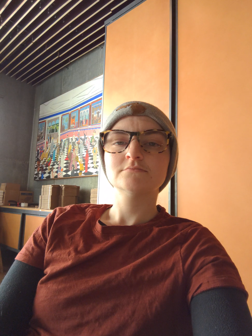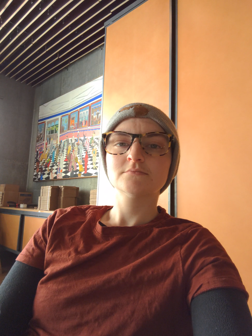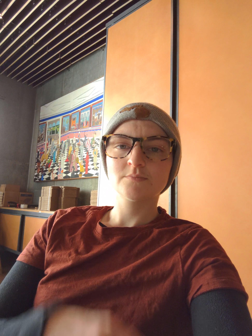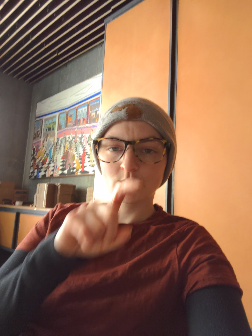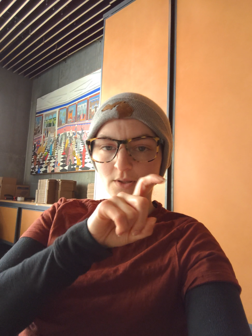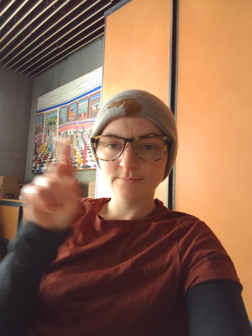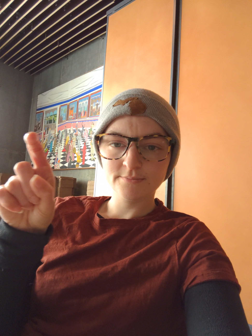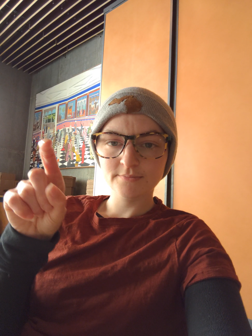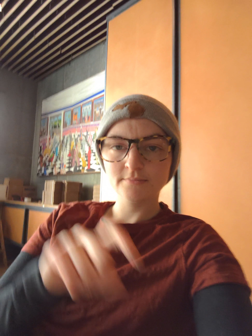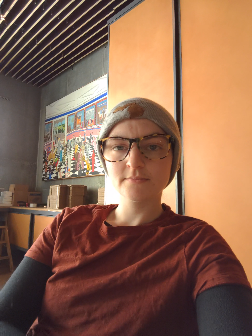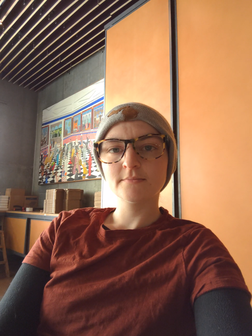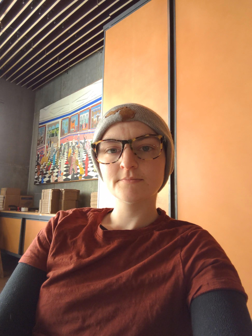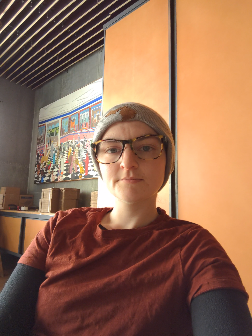closet